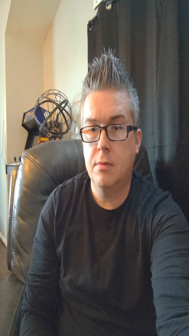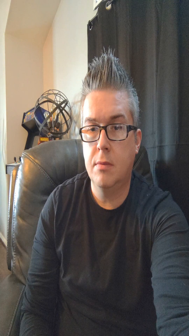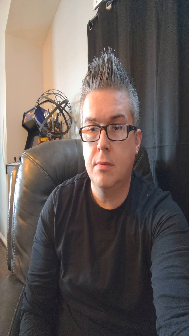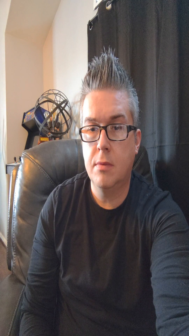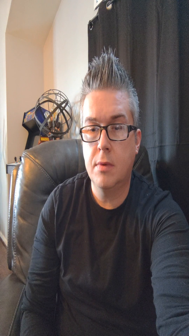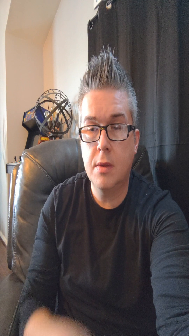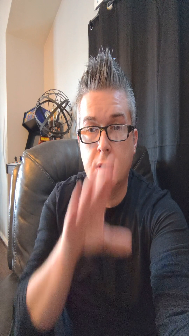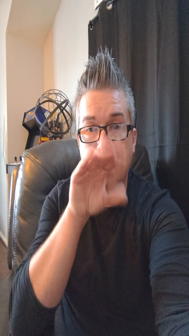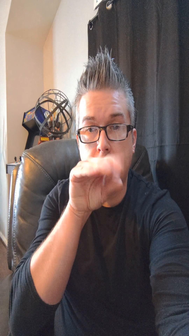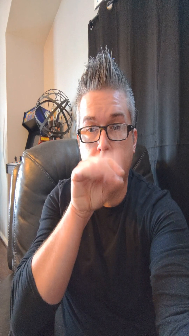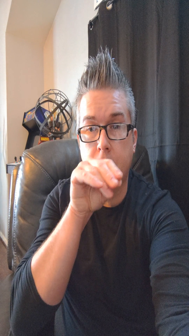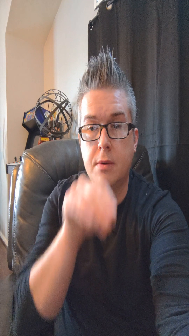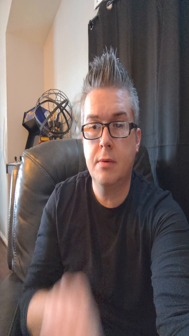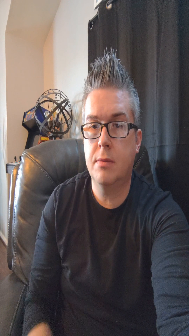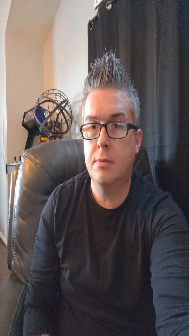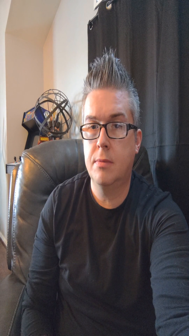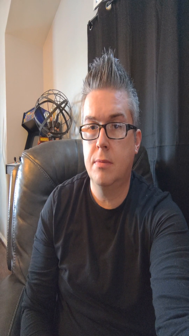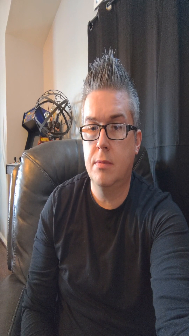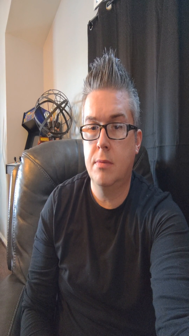goose